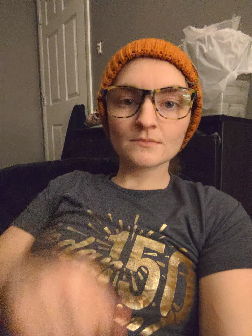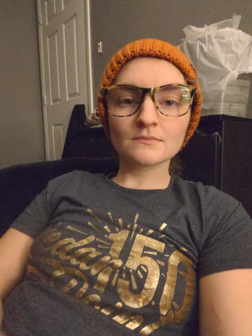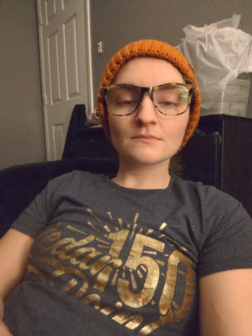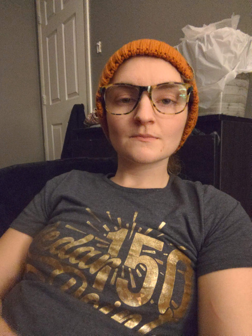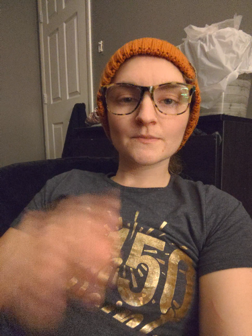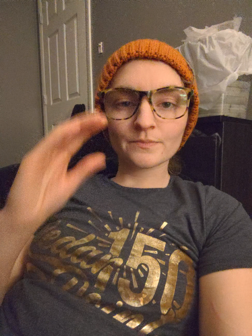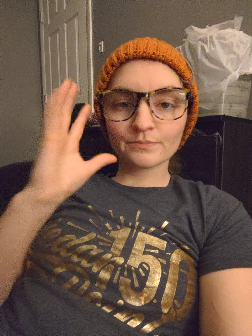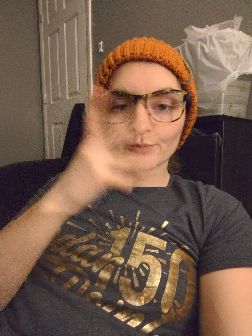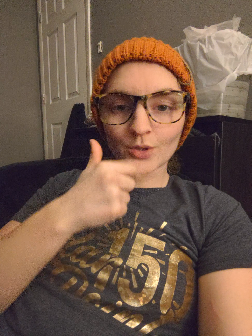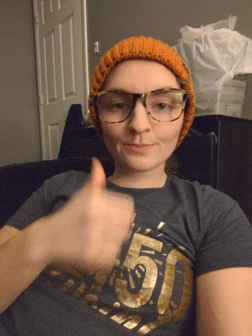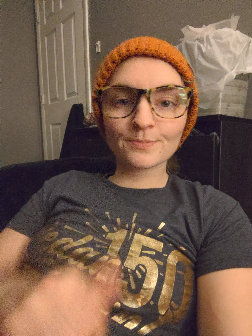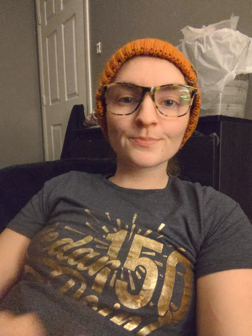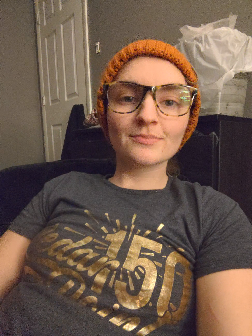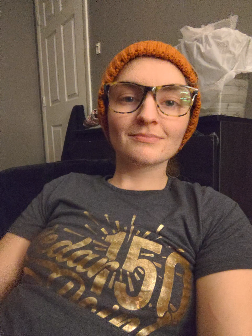pretty